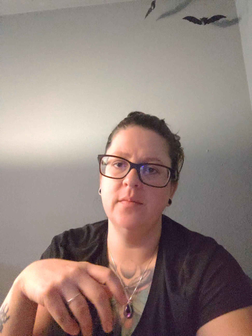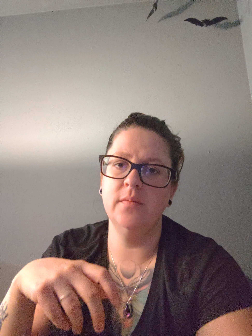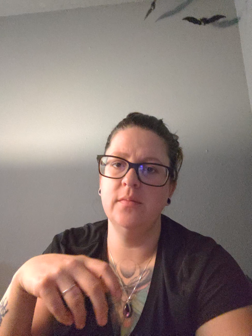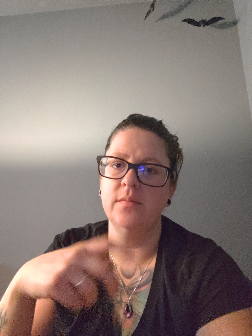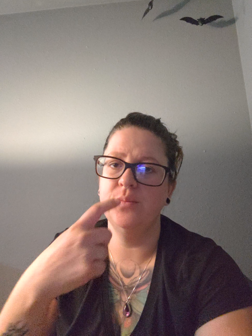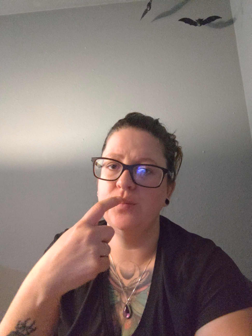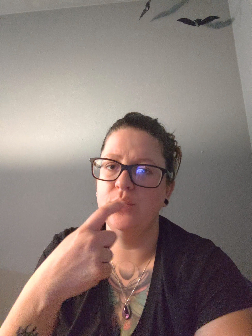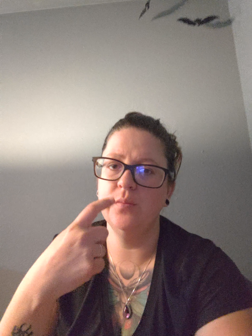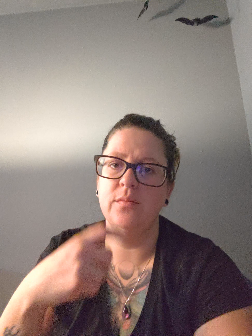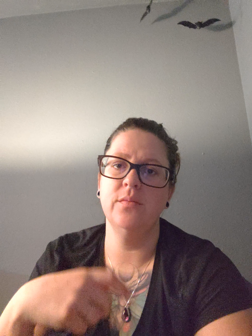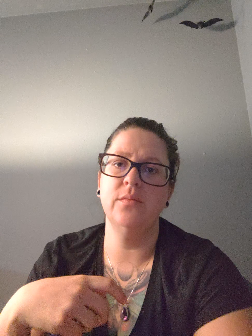tooth